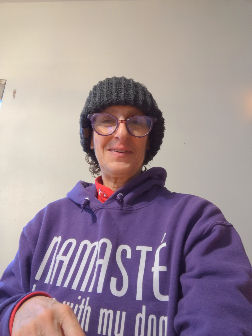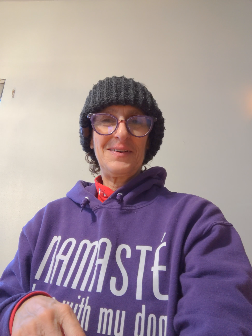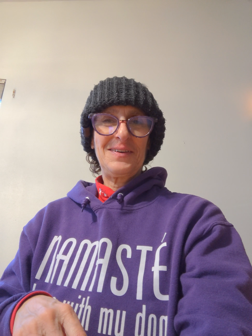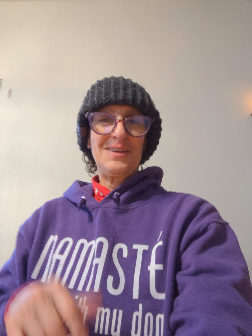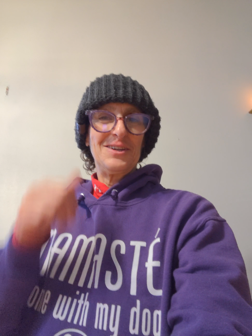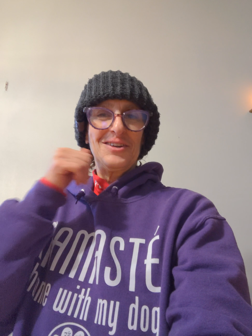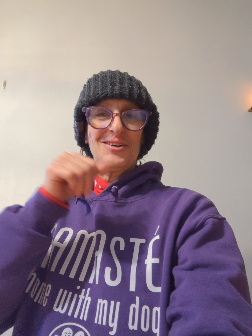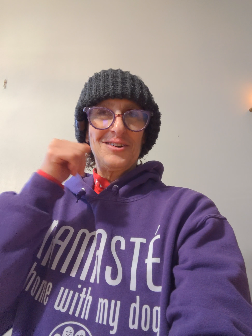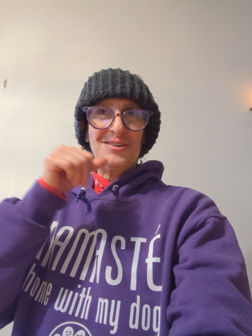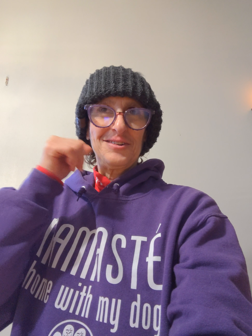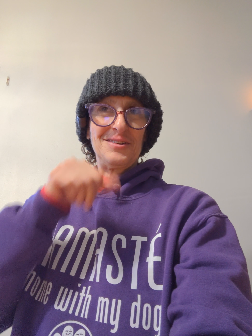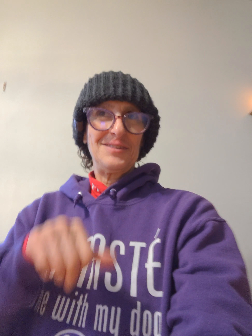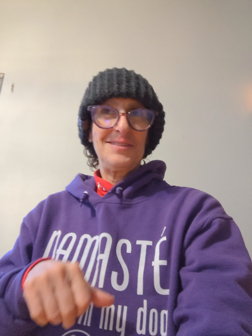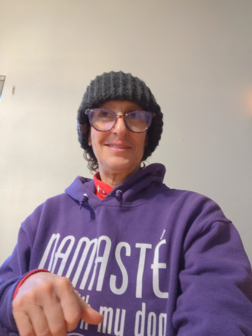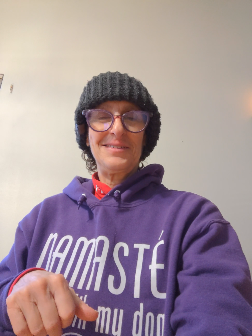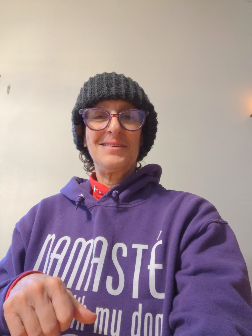girl